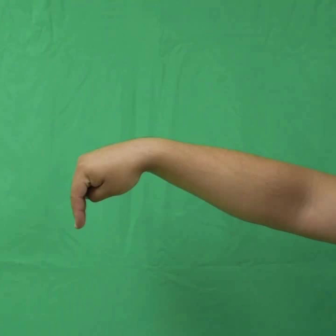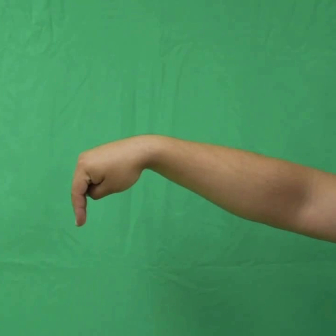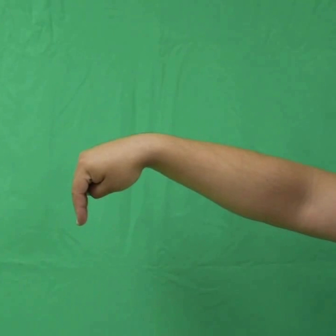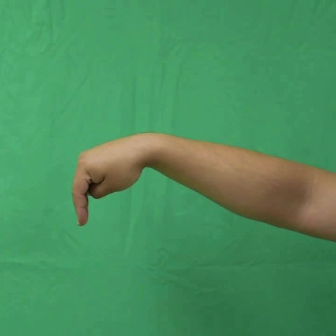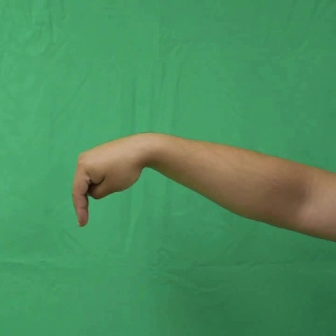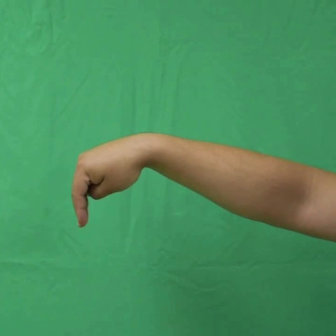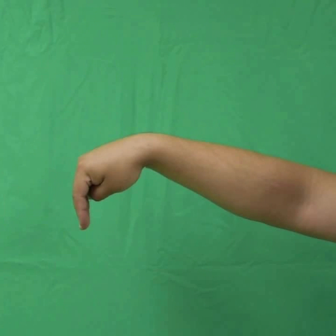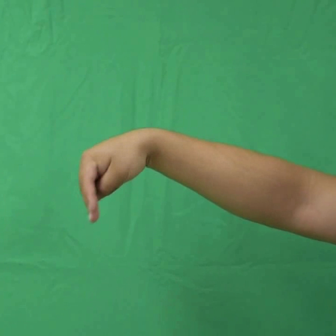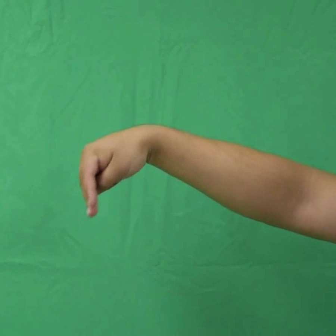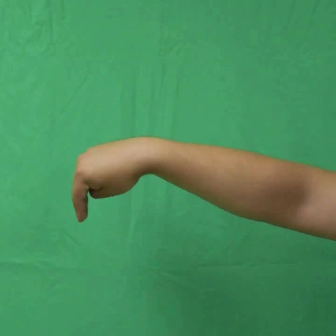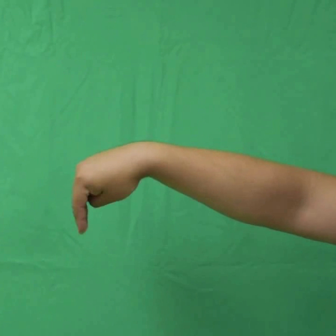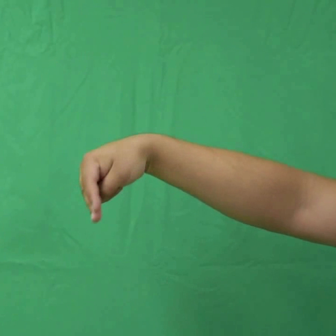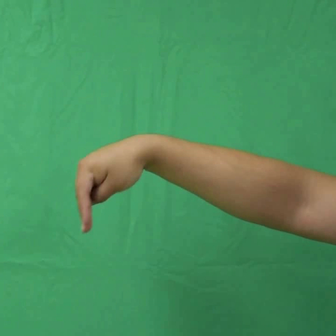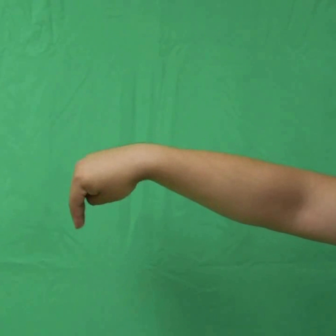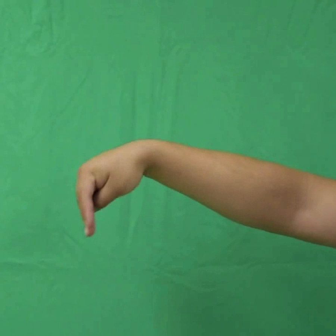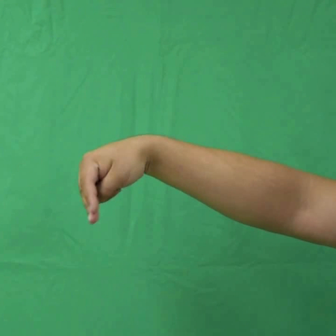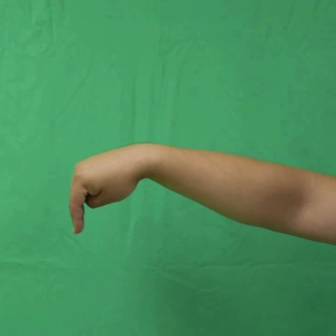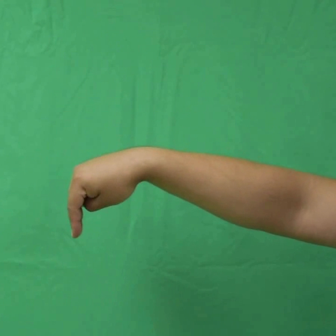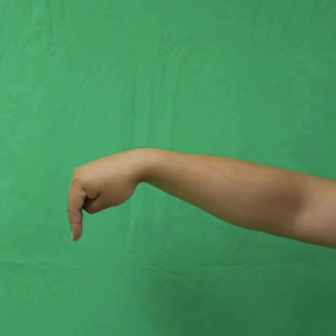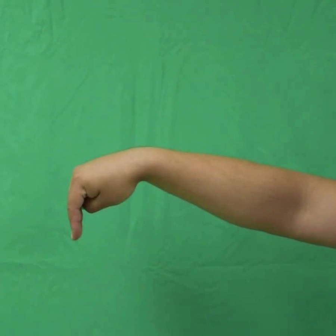Ñ